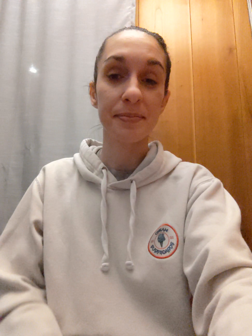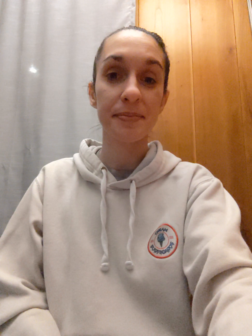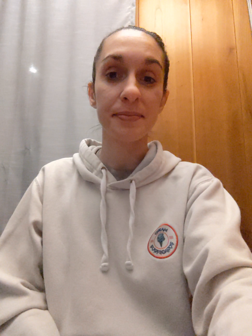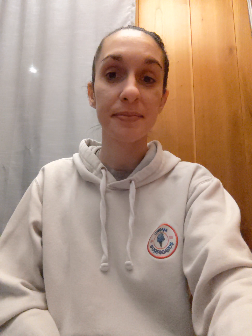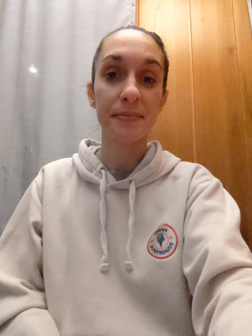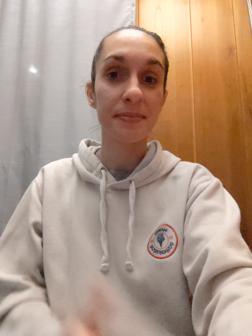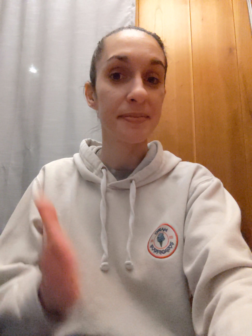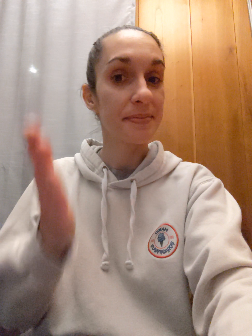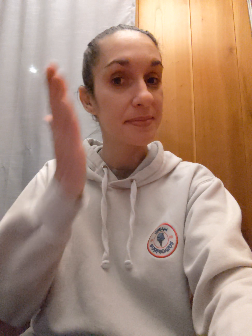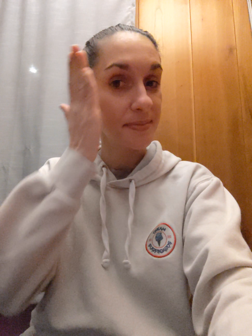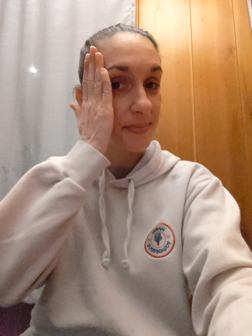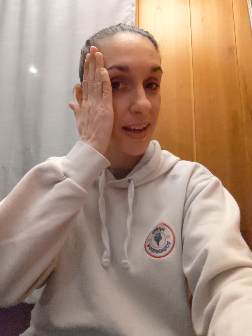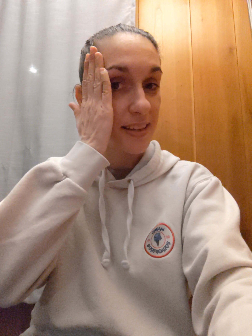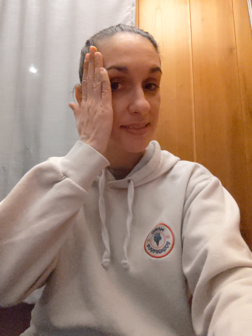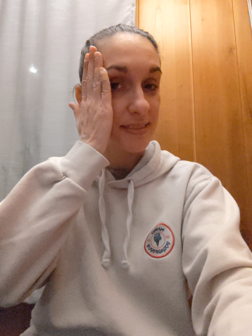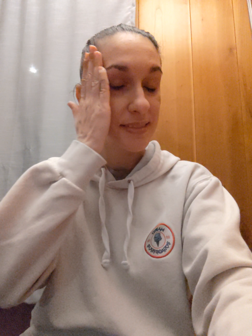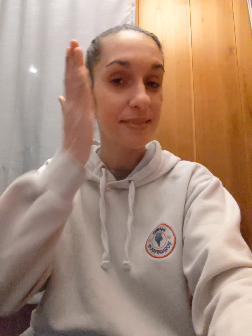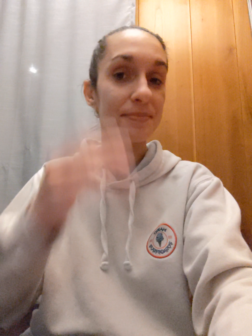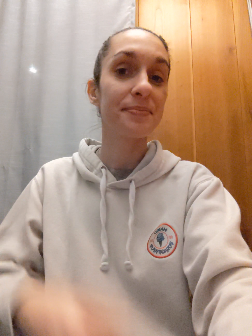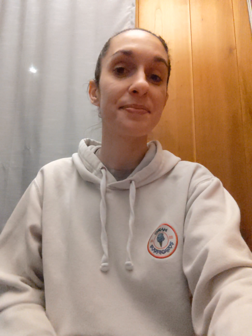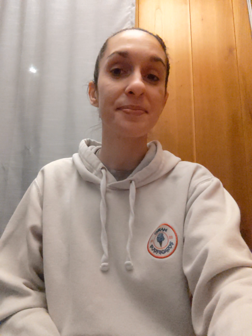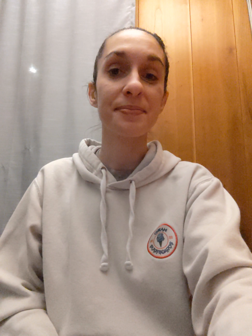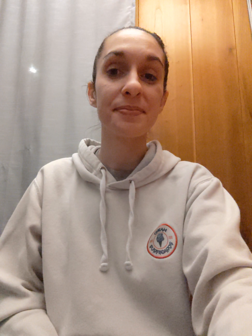bed